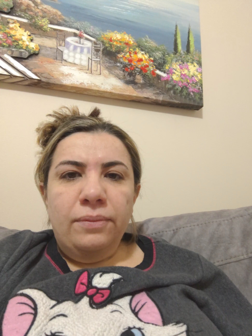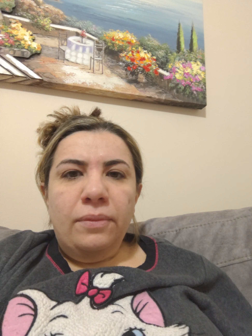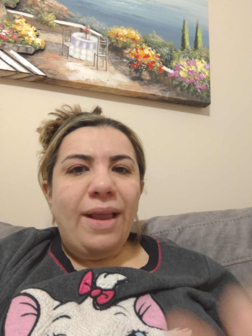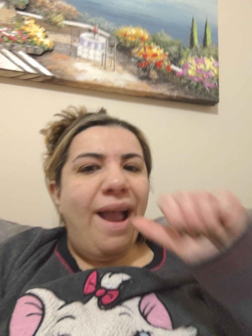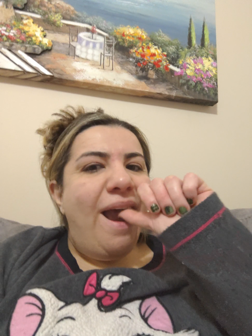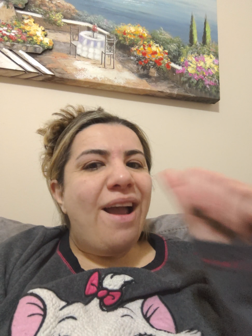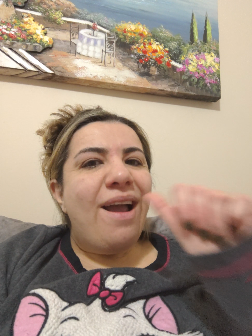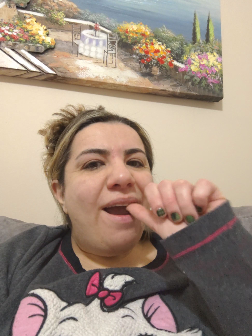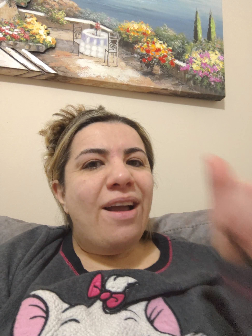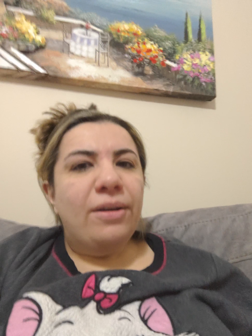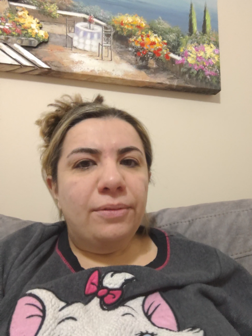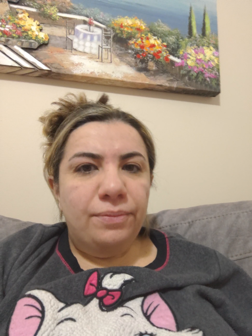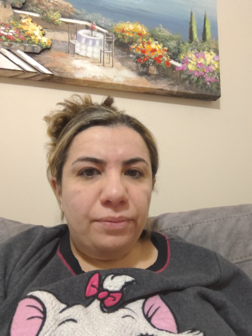nuts